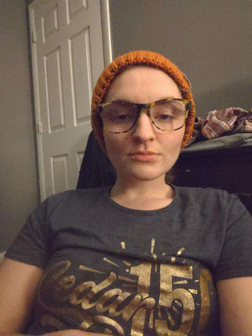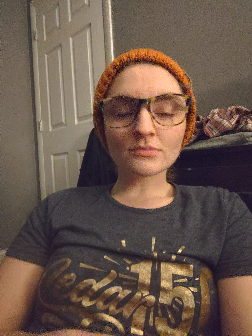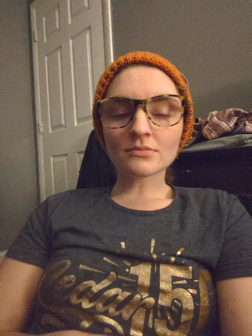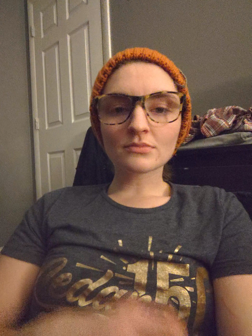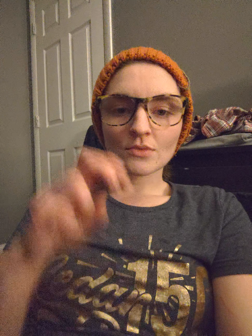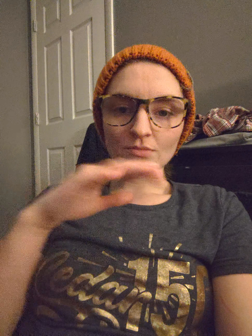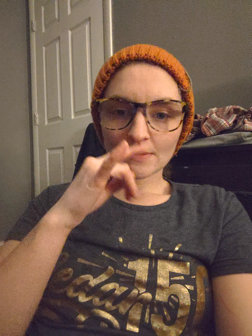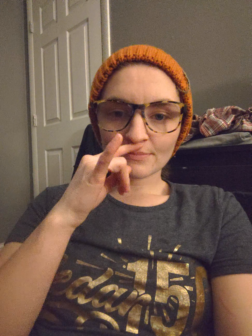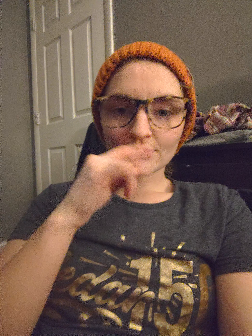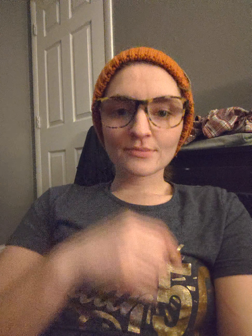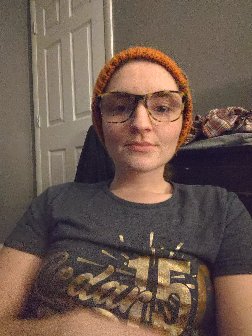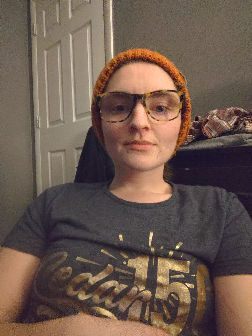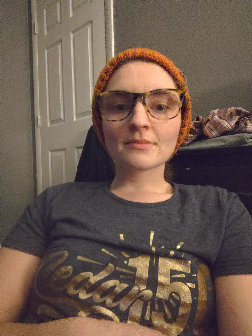child